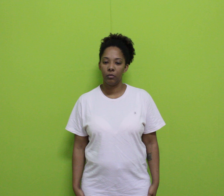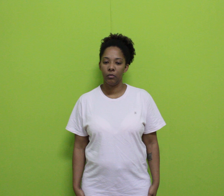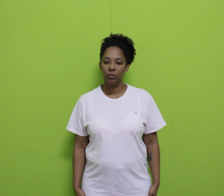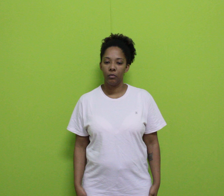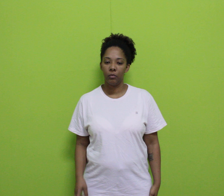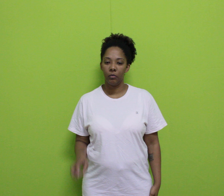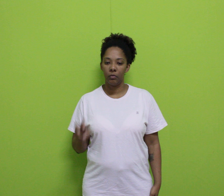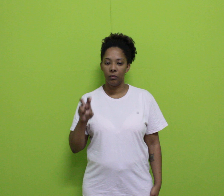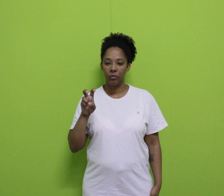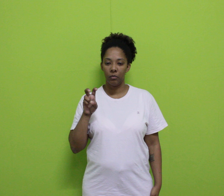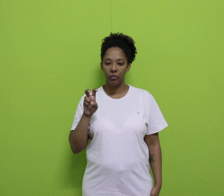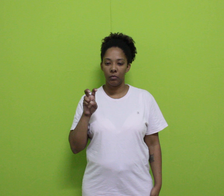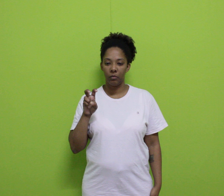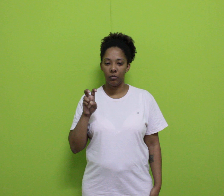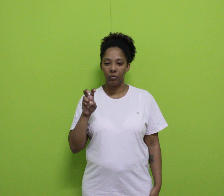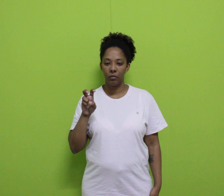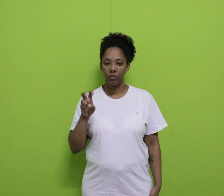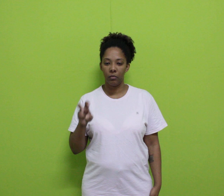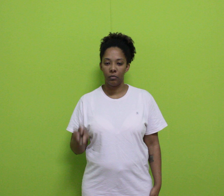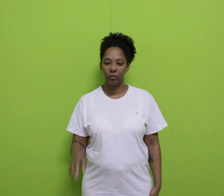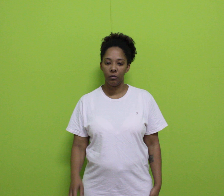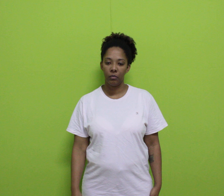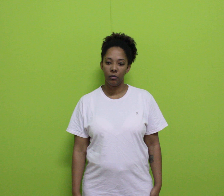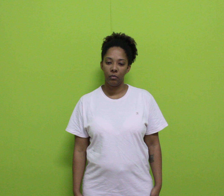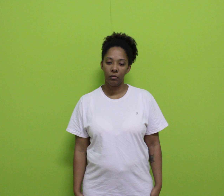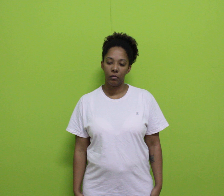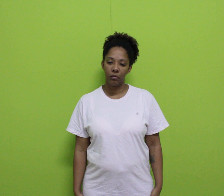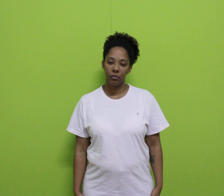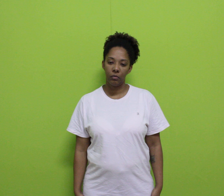cinco